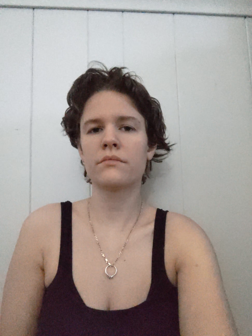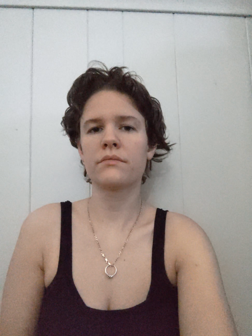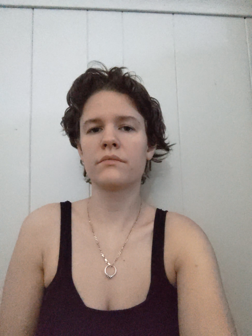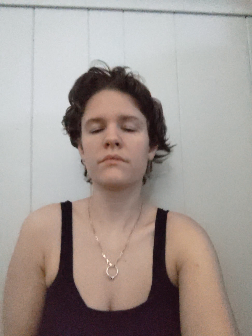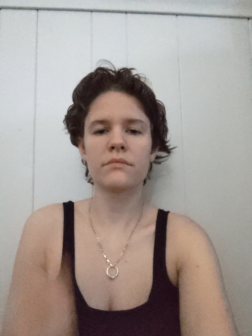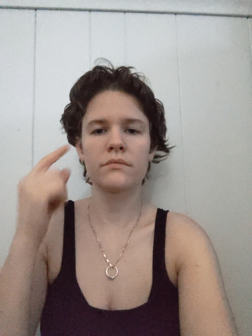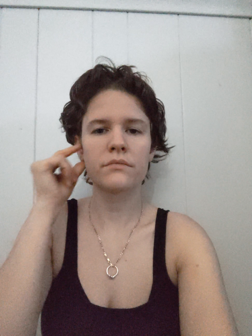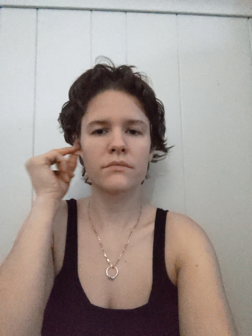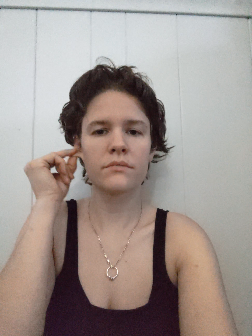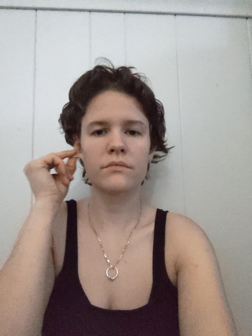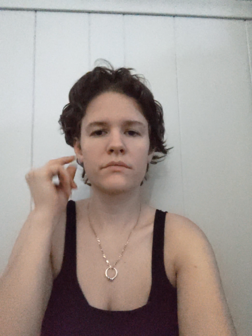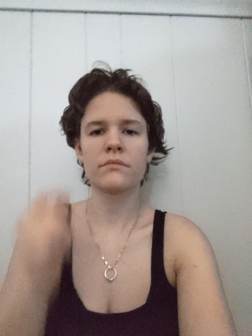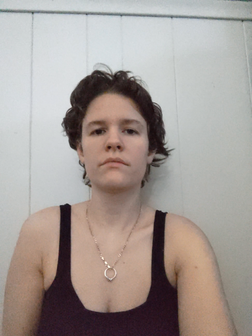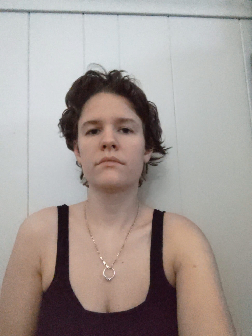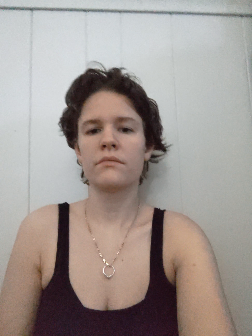ear